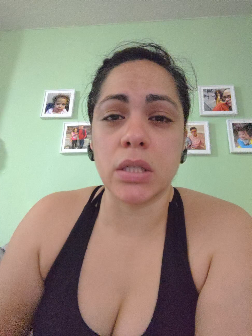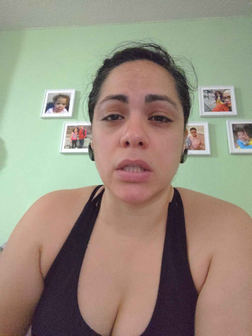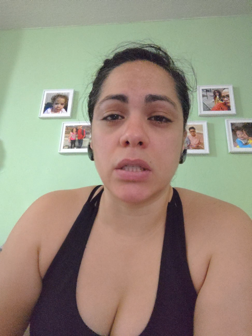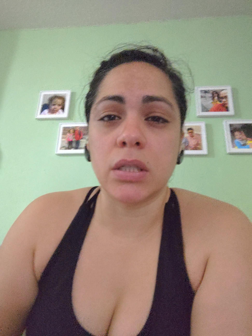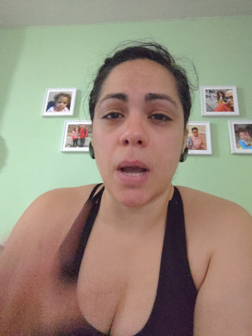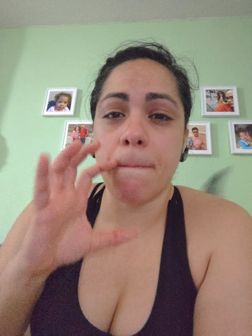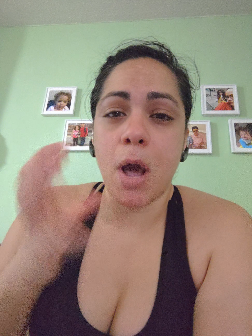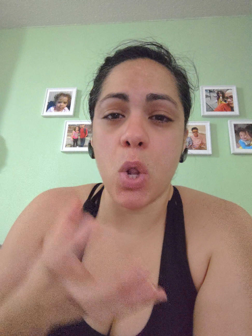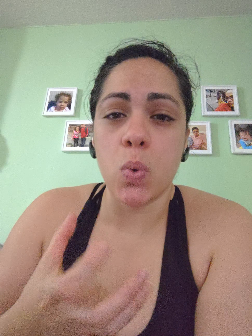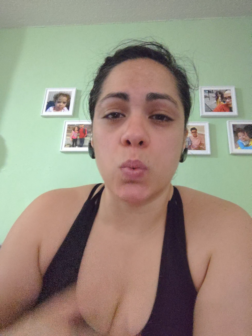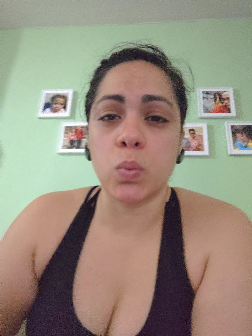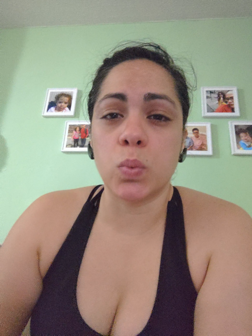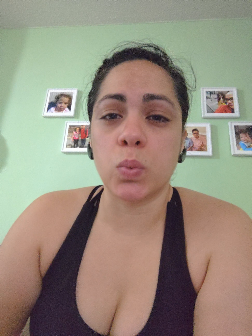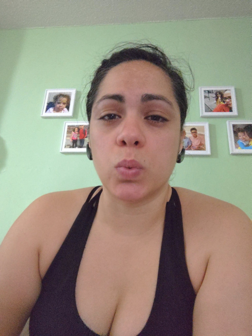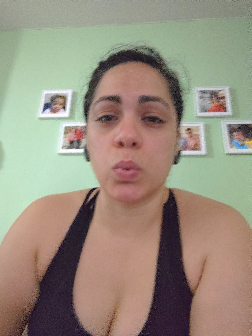balloon